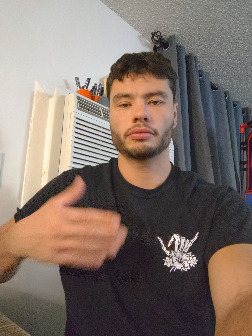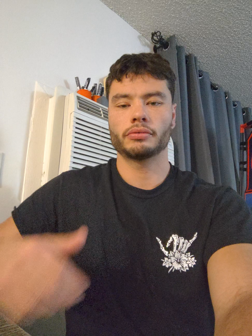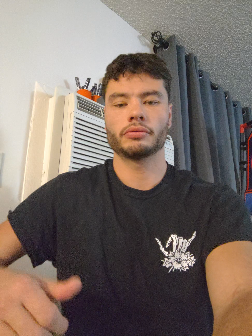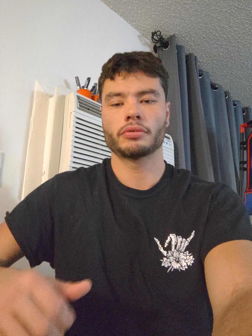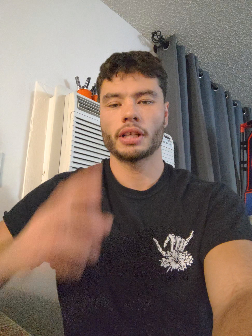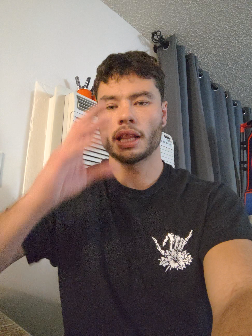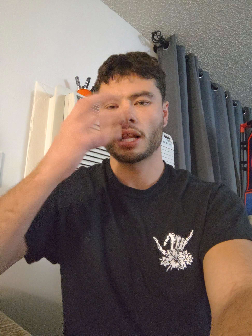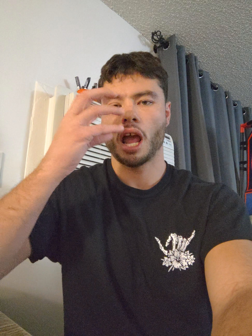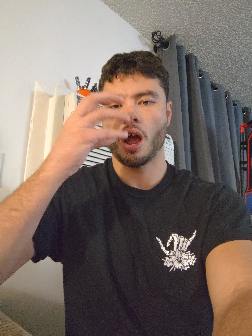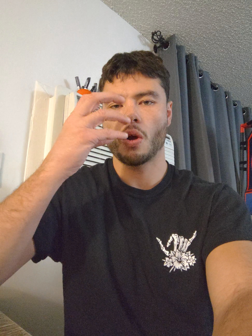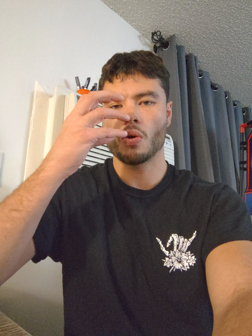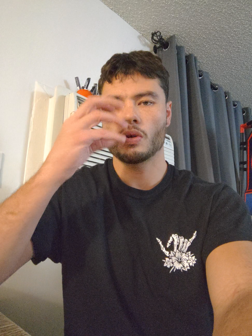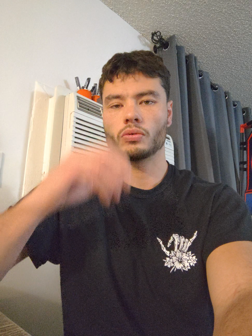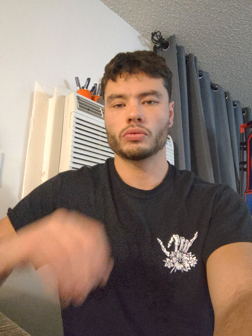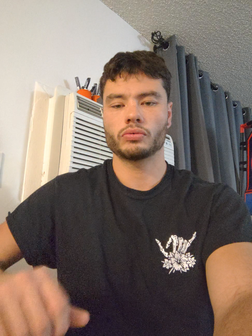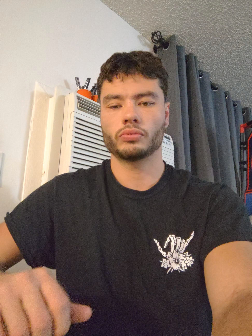clown